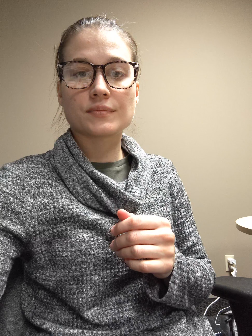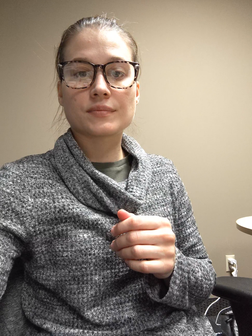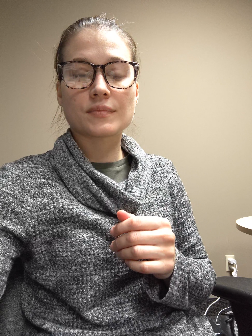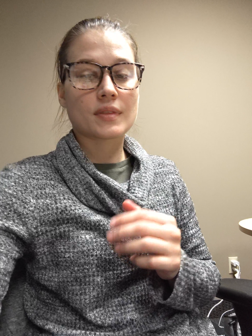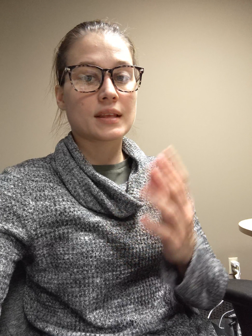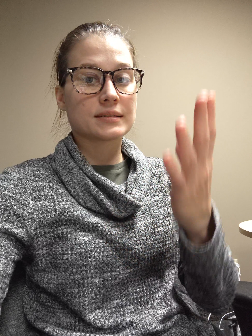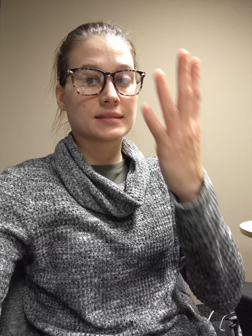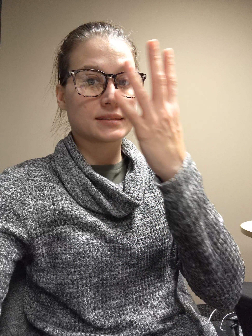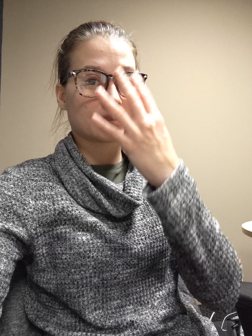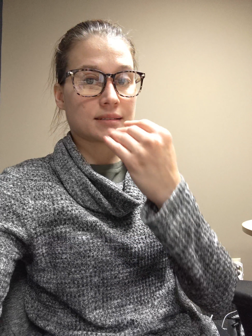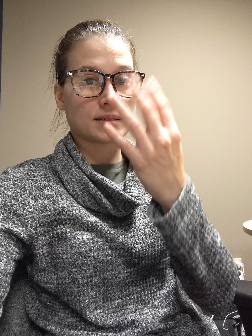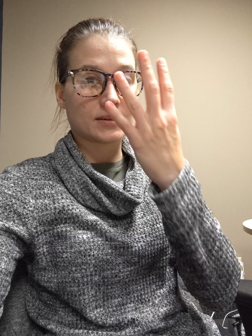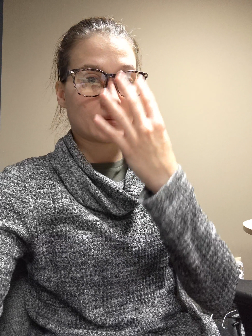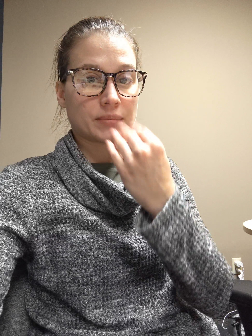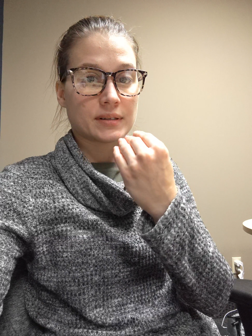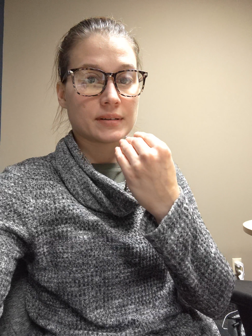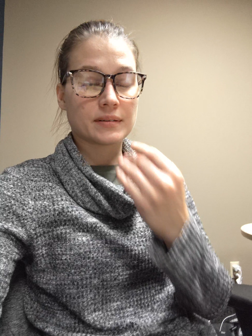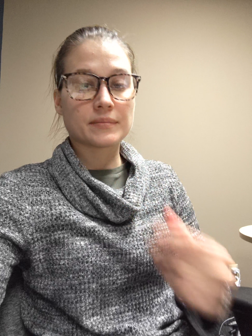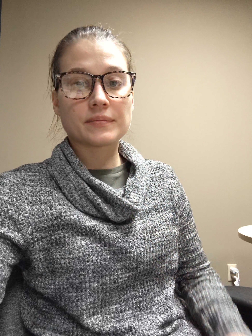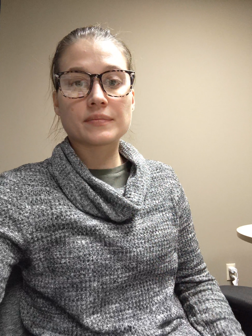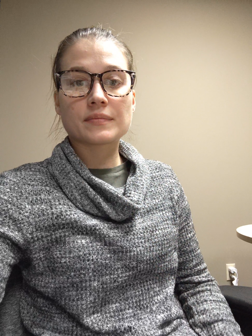sleepy